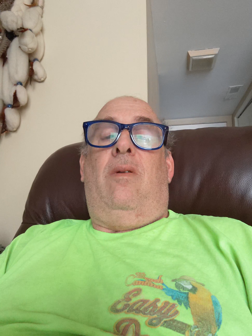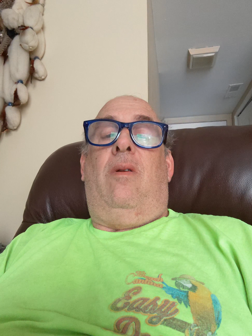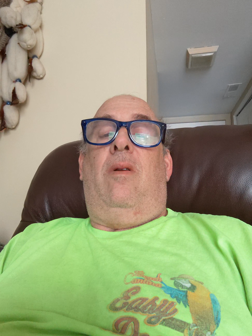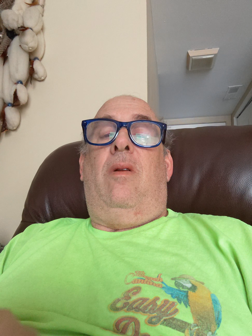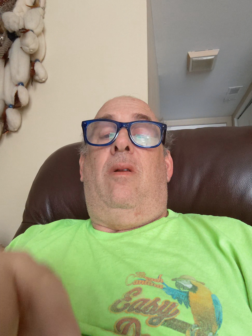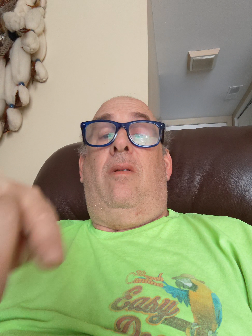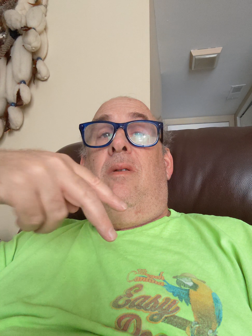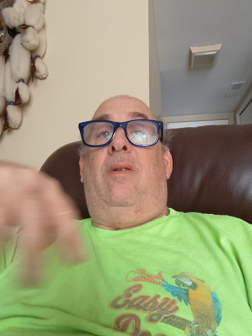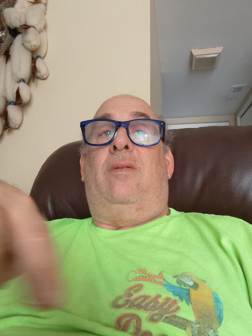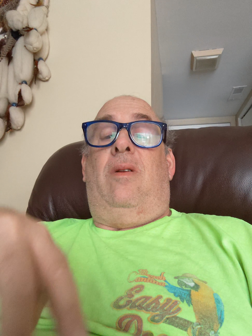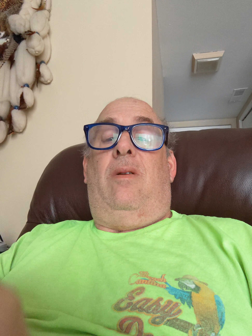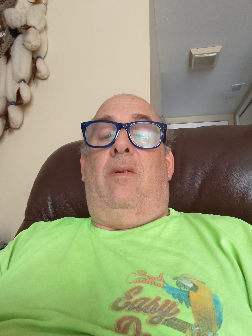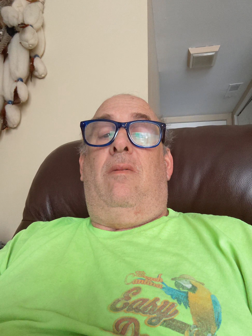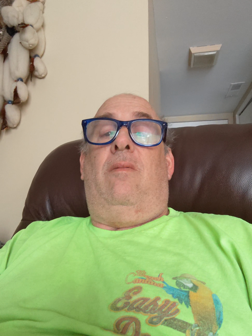dance